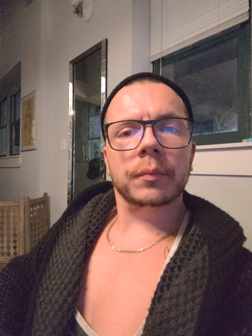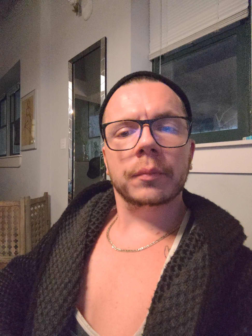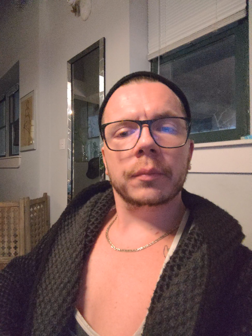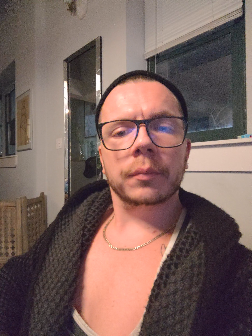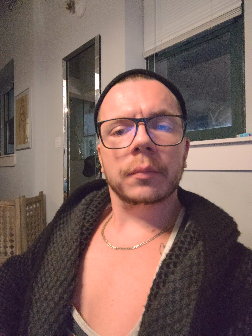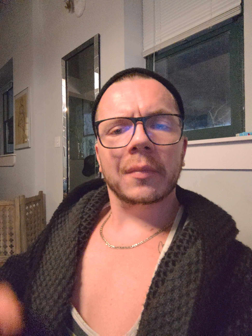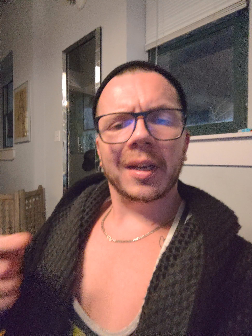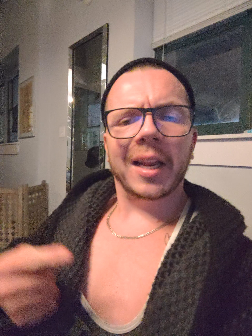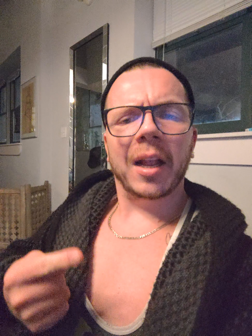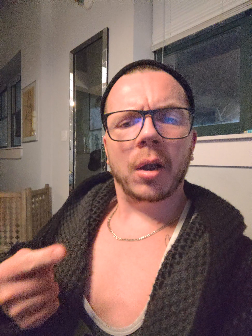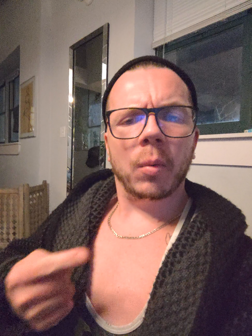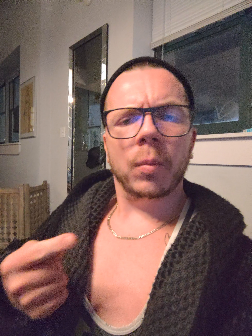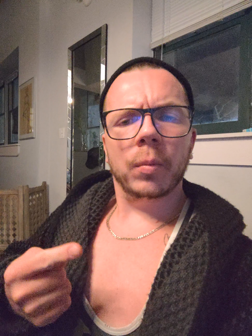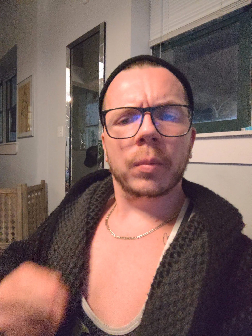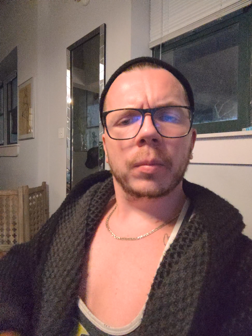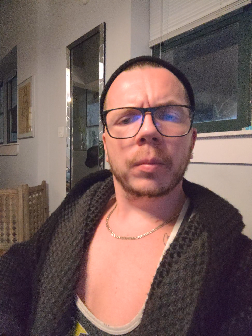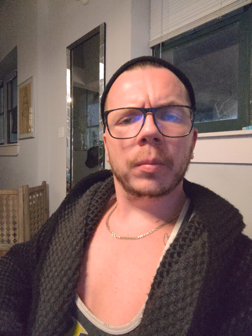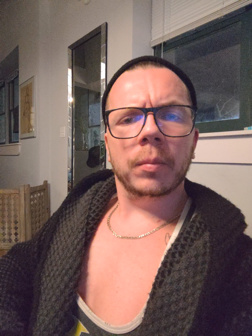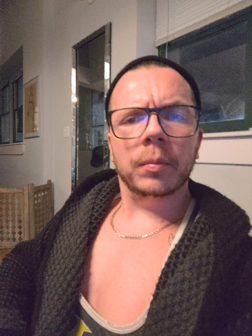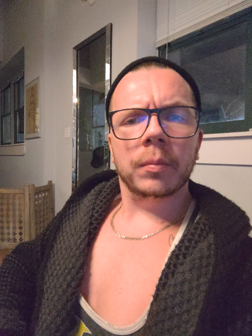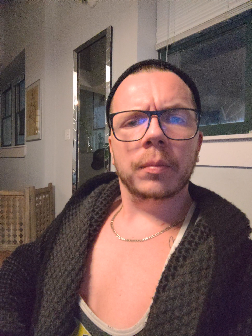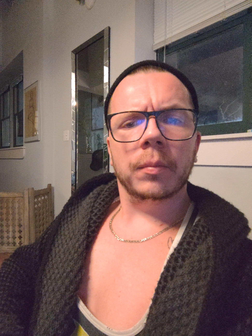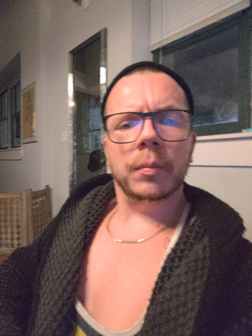owie